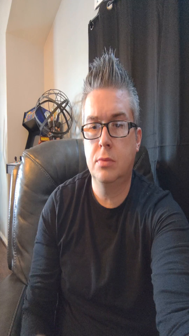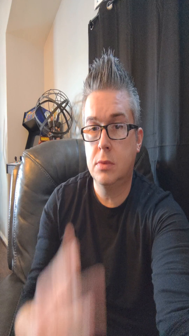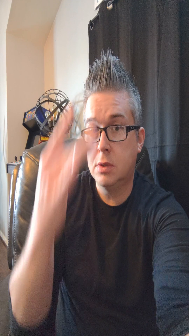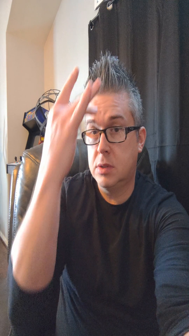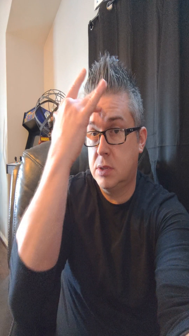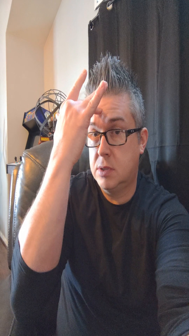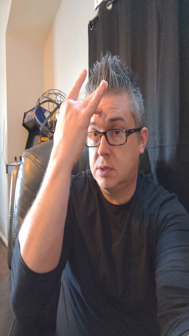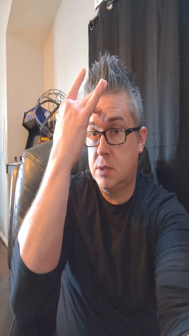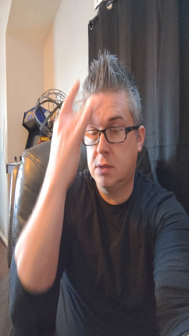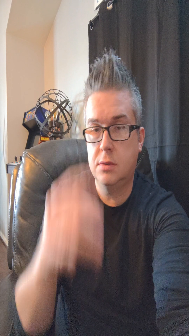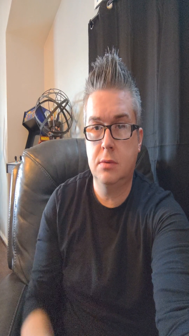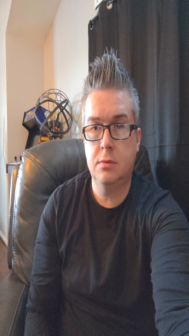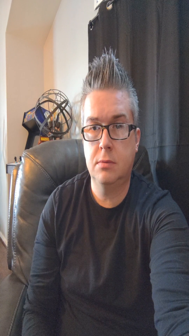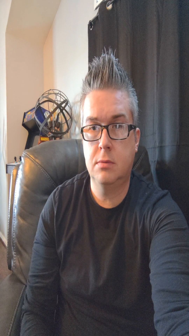sick